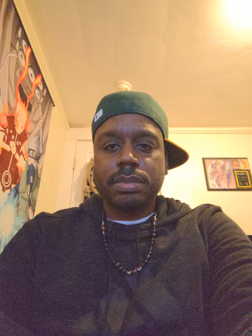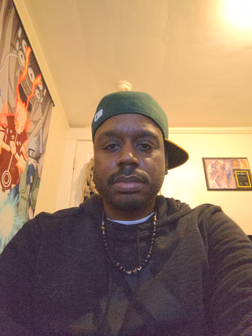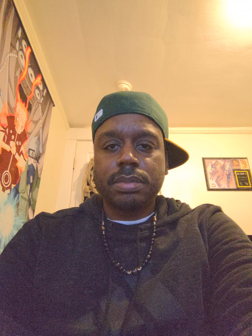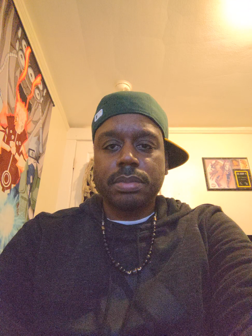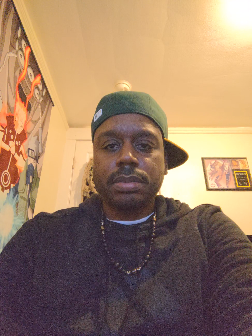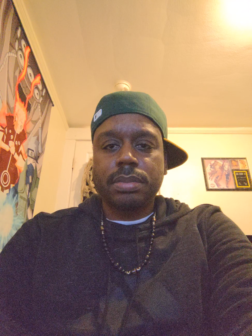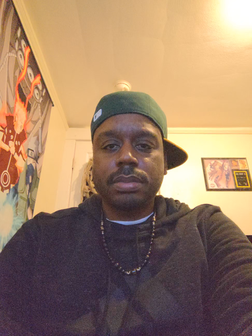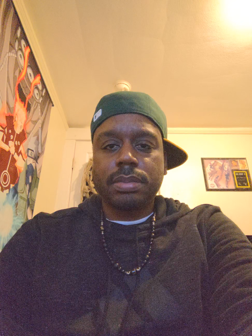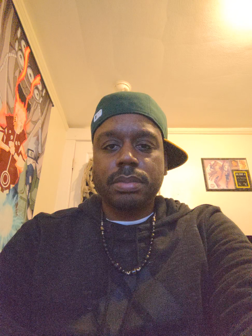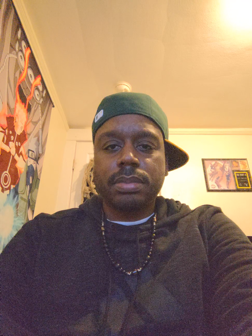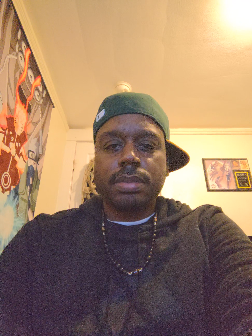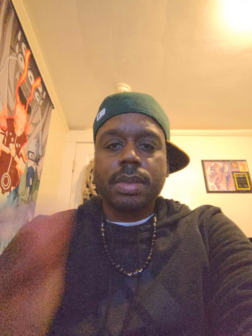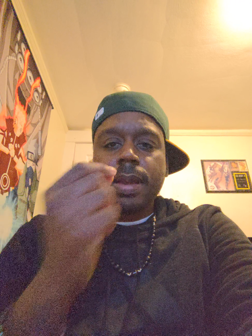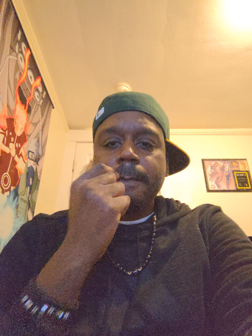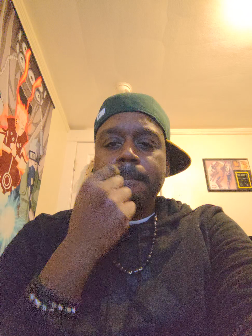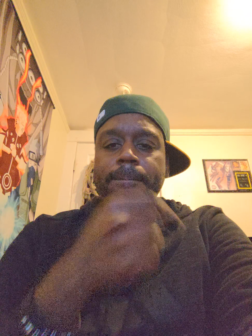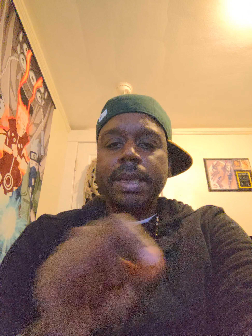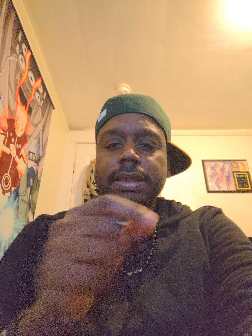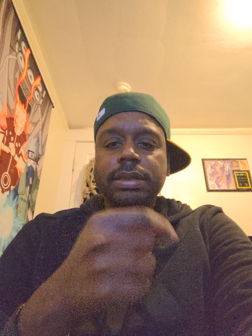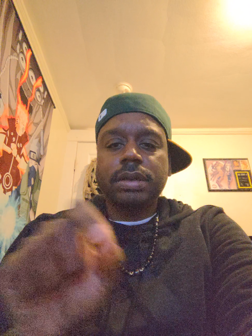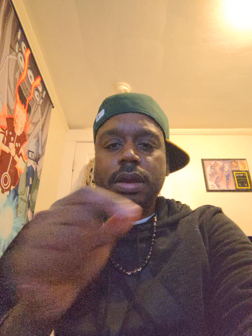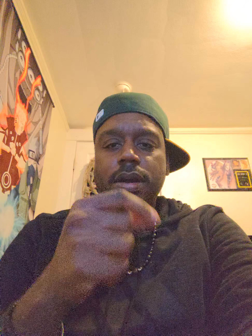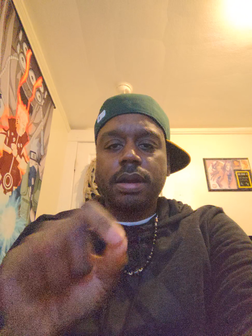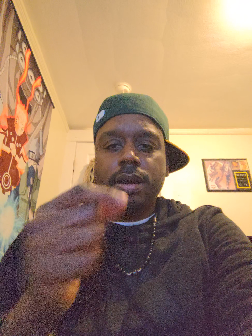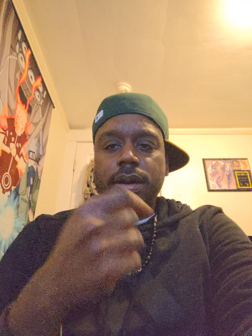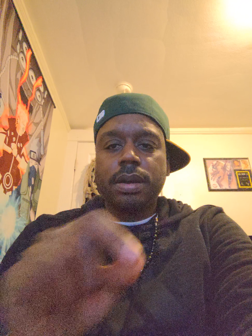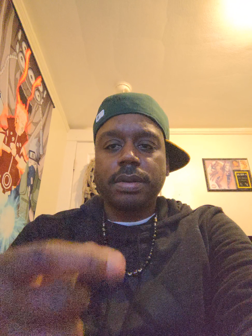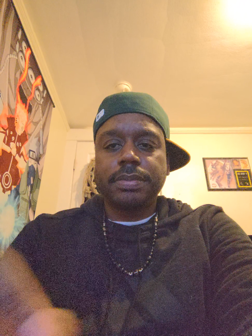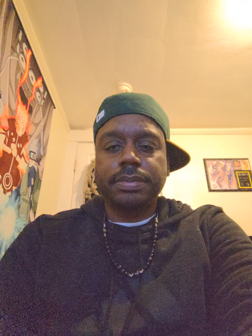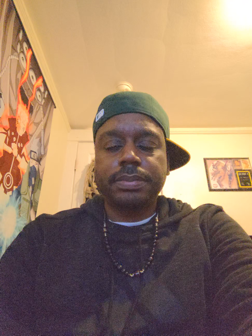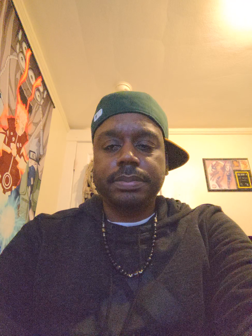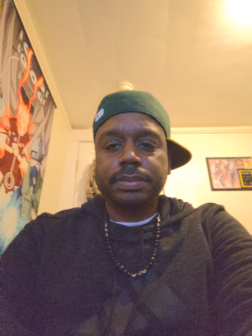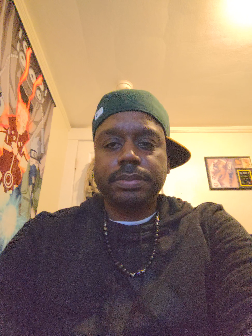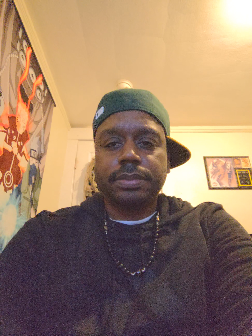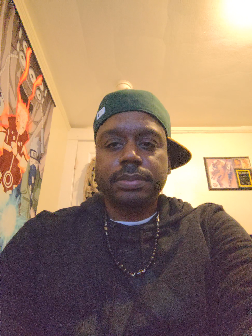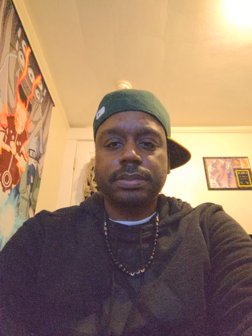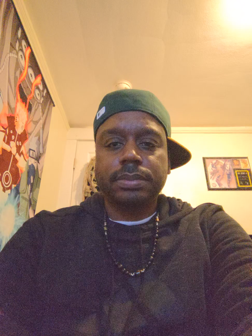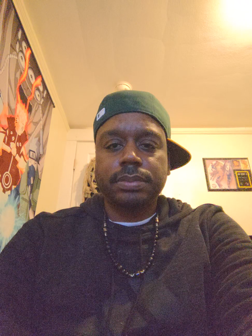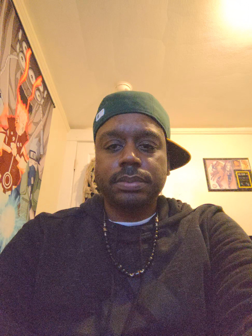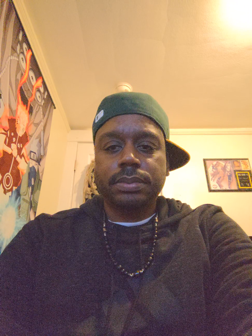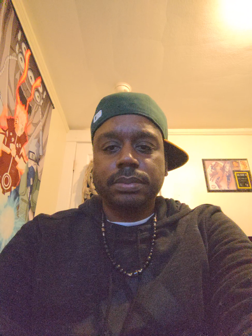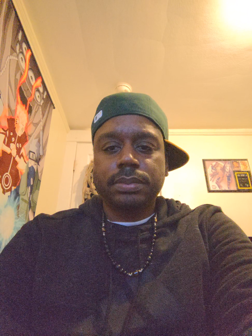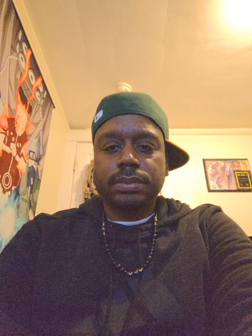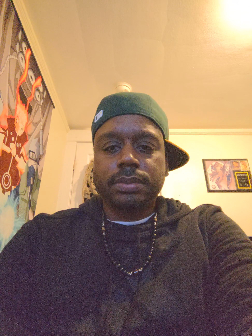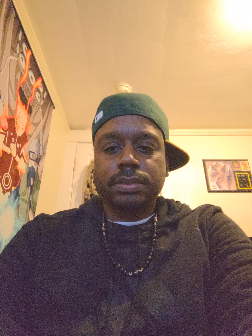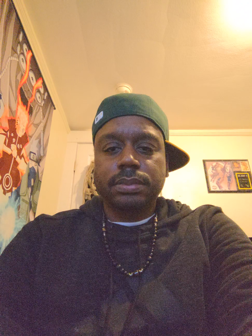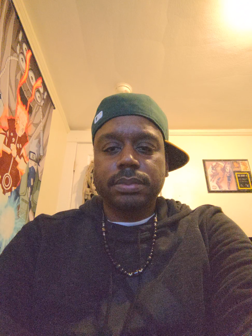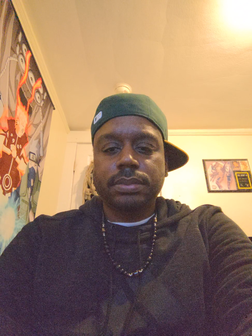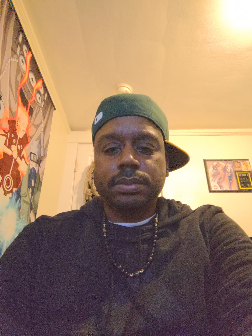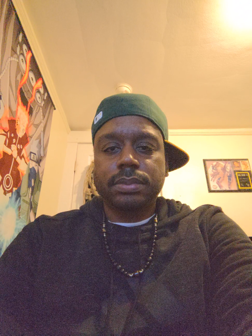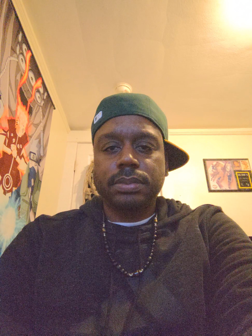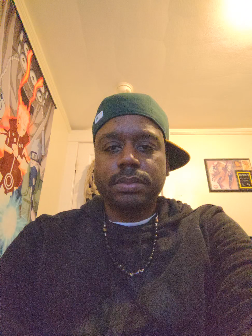pencil